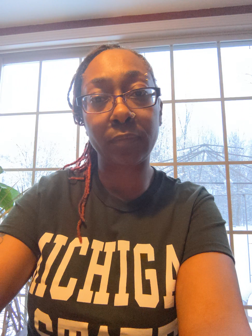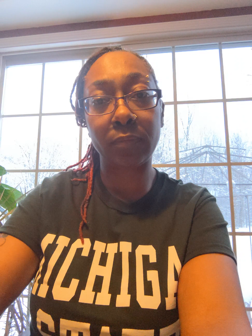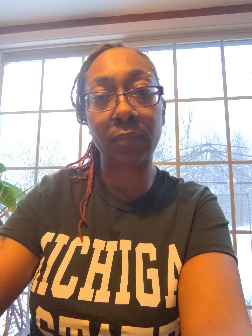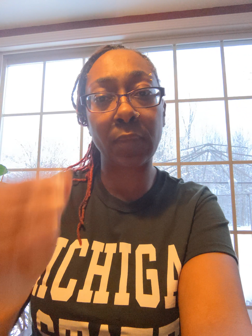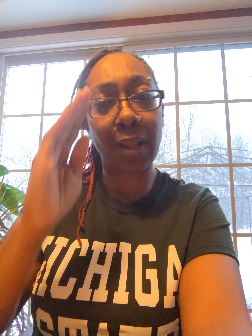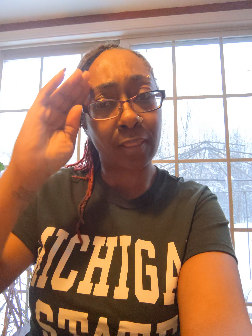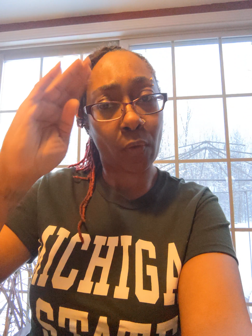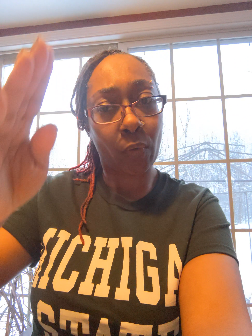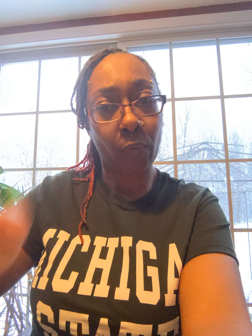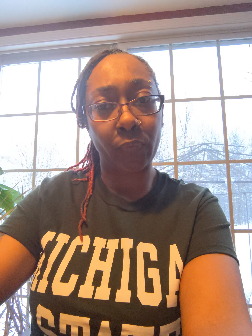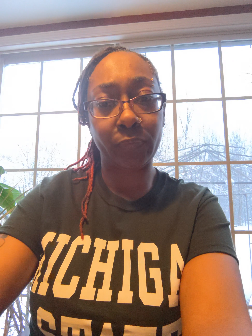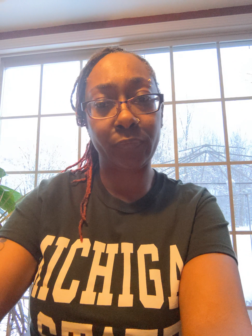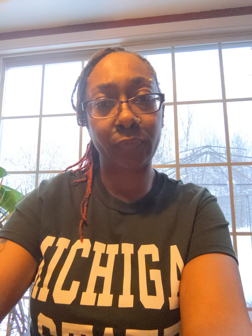hello